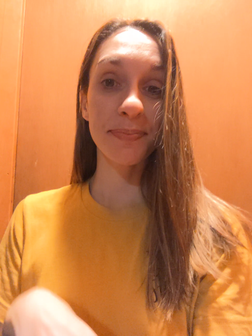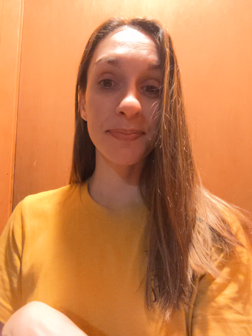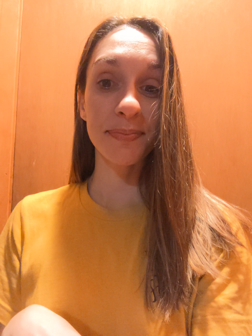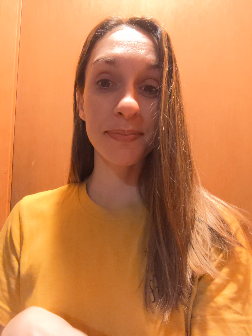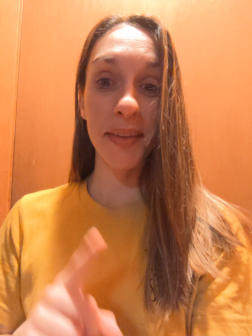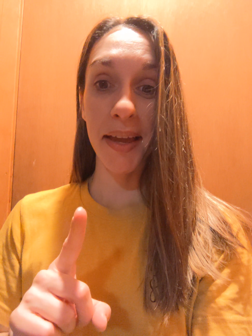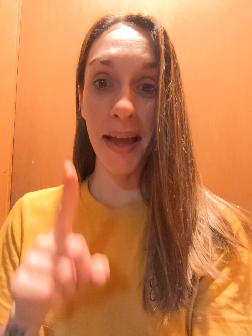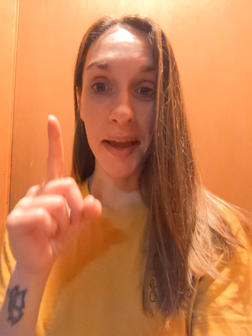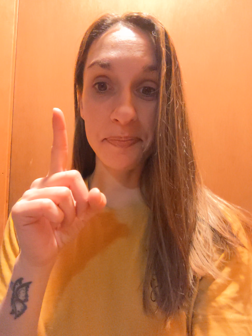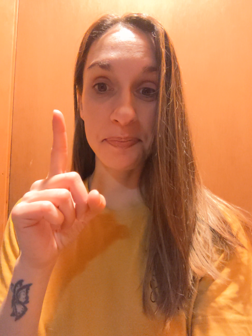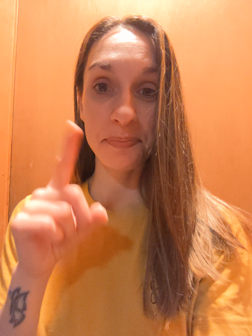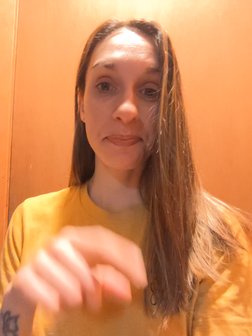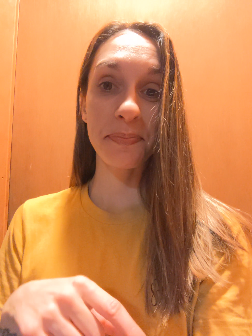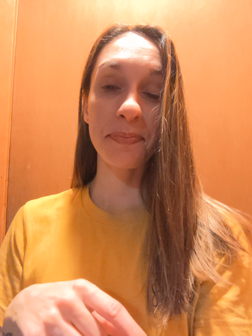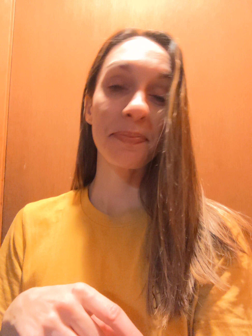up